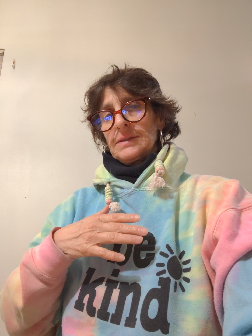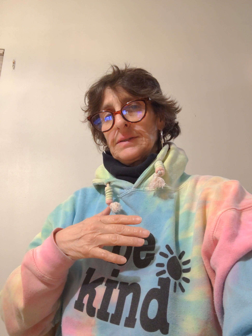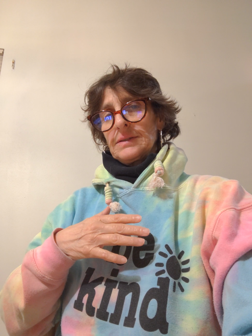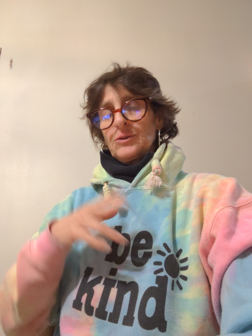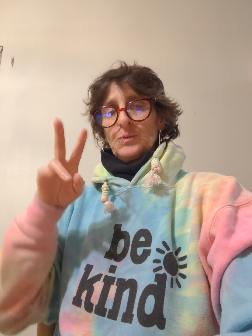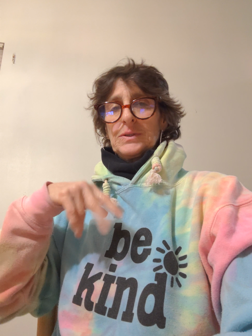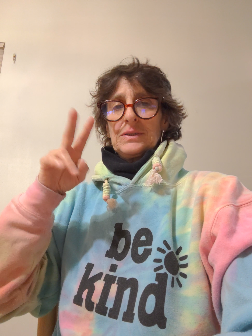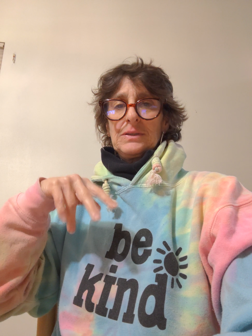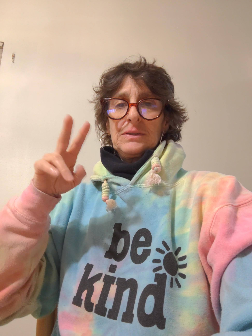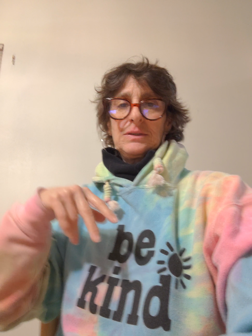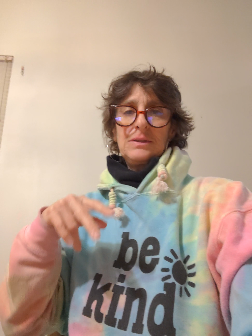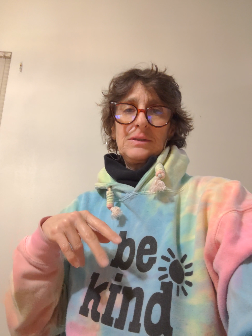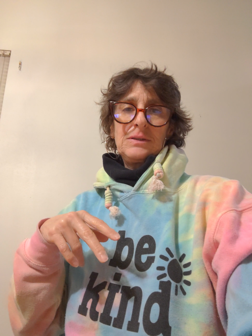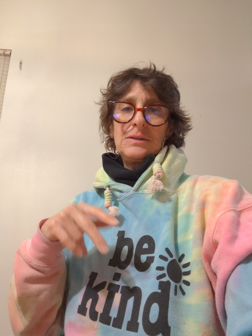read